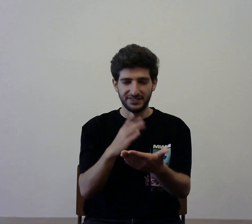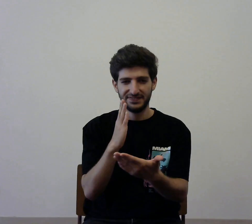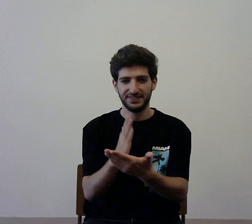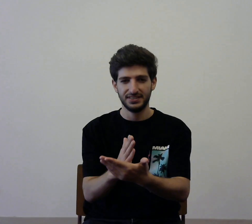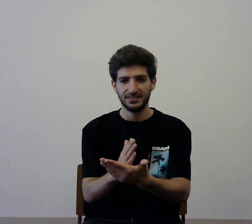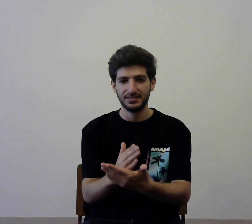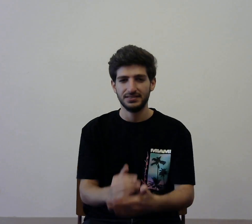var